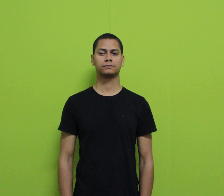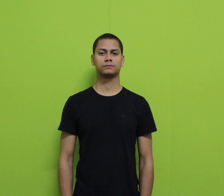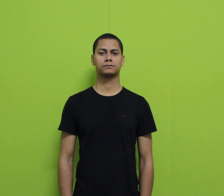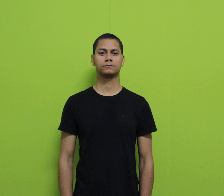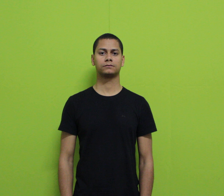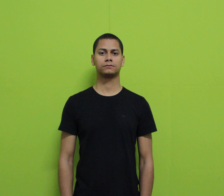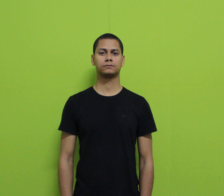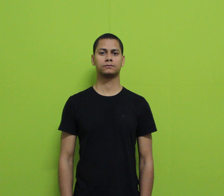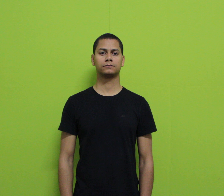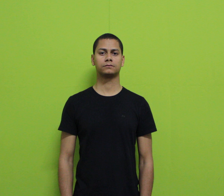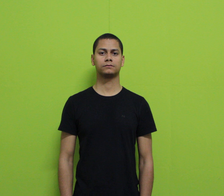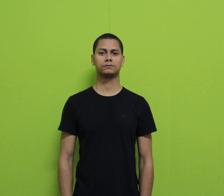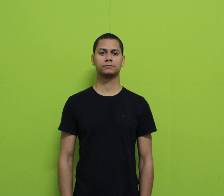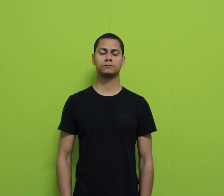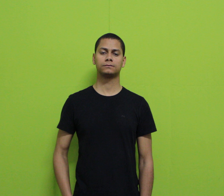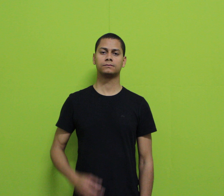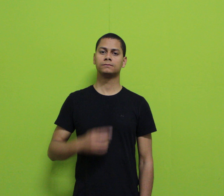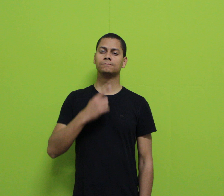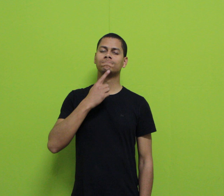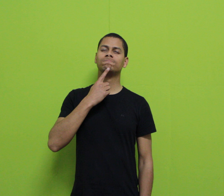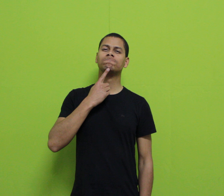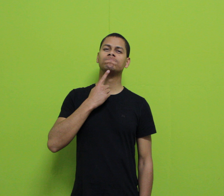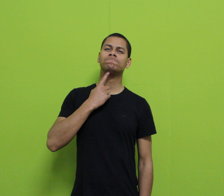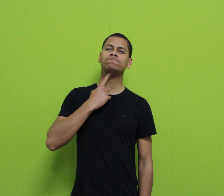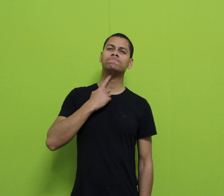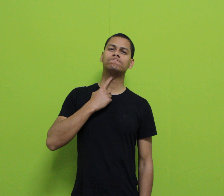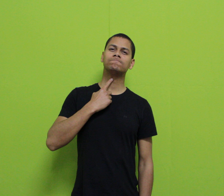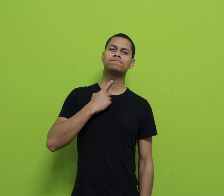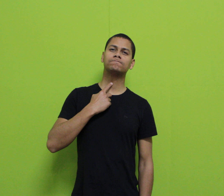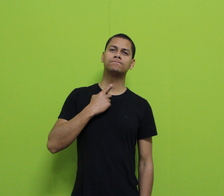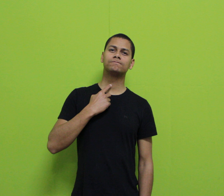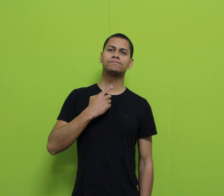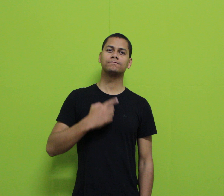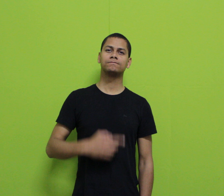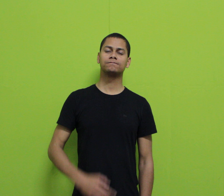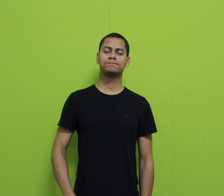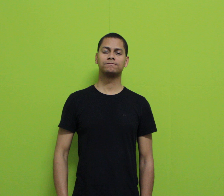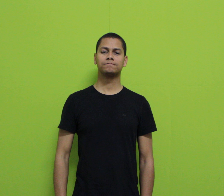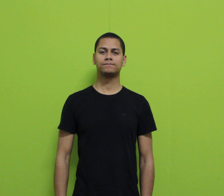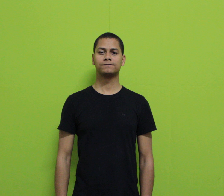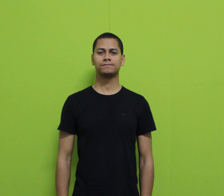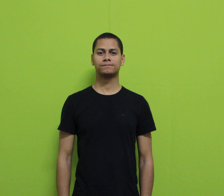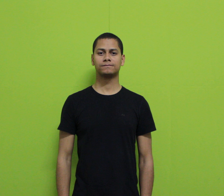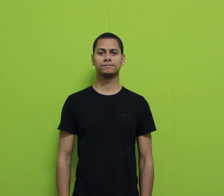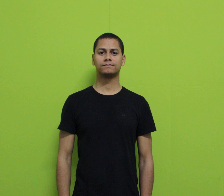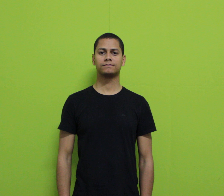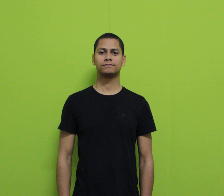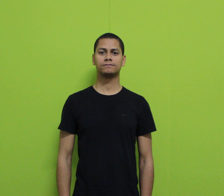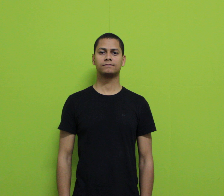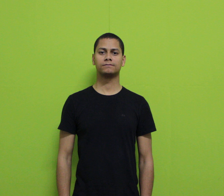vontade